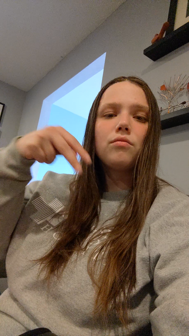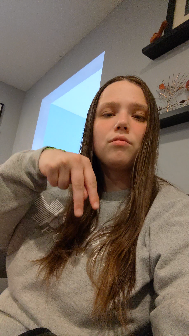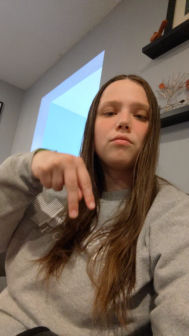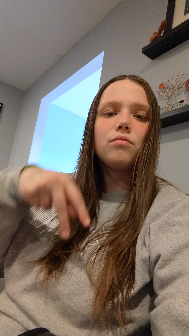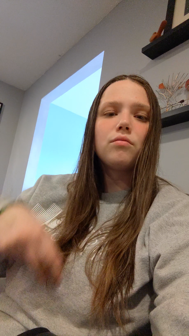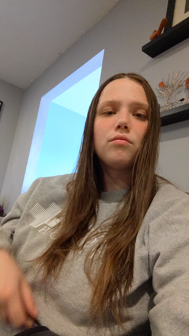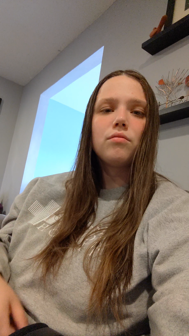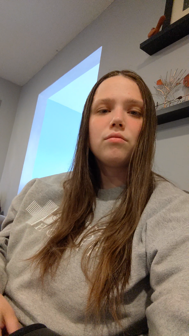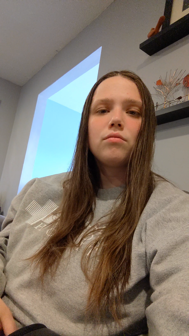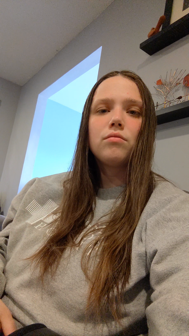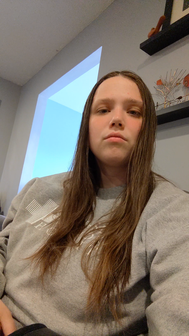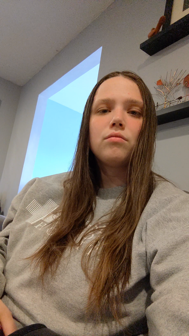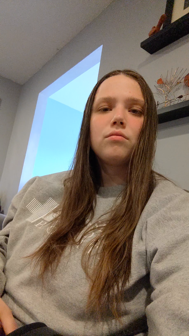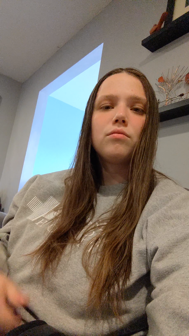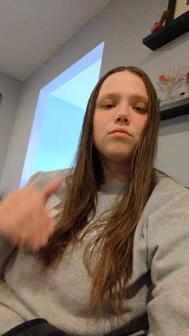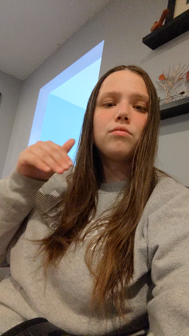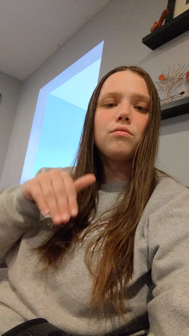doctor